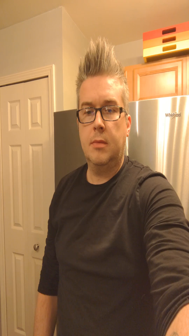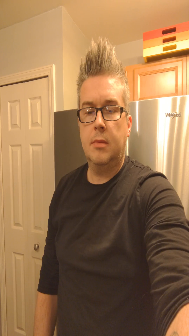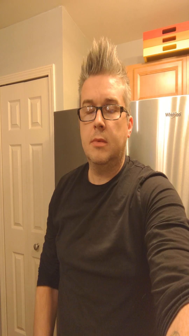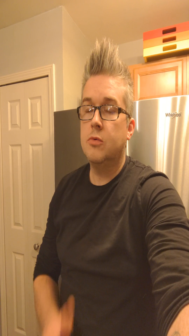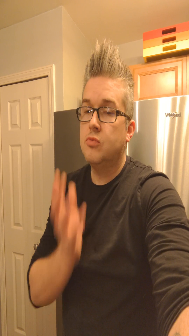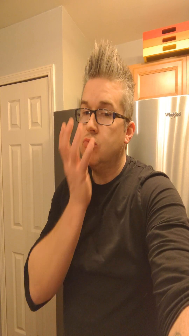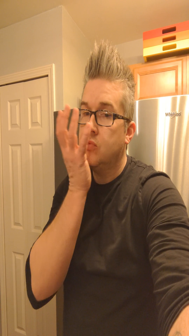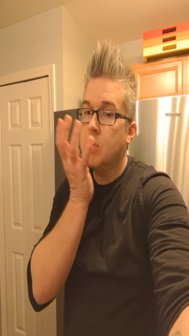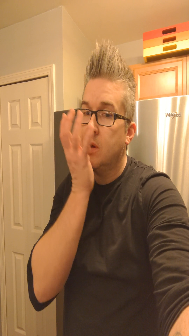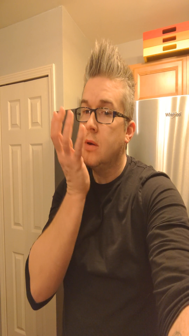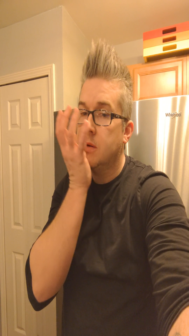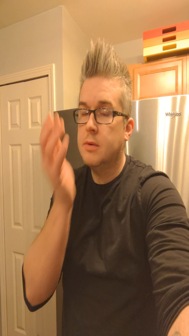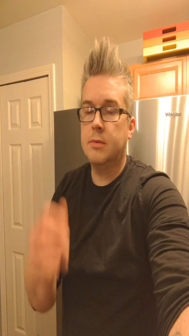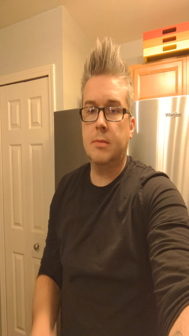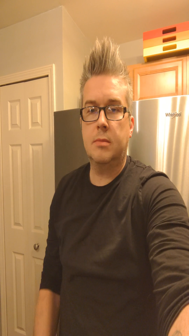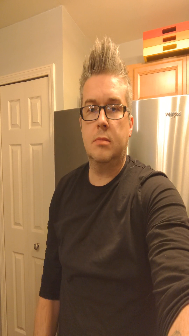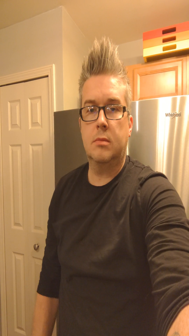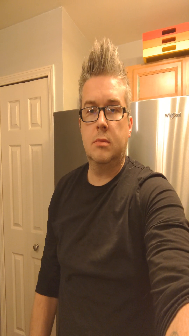grass